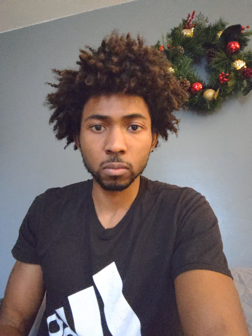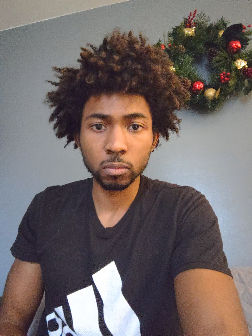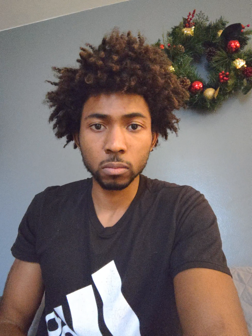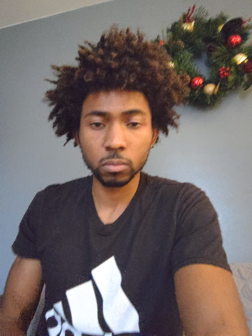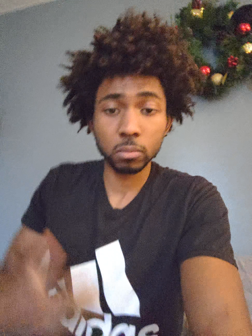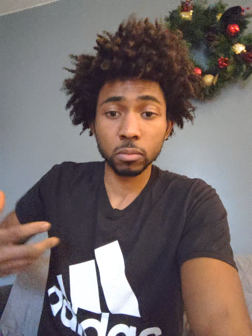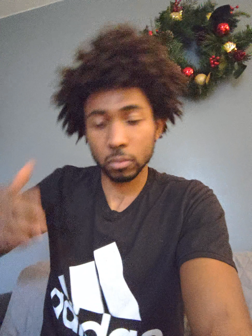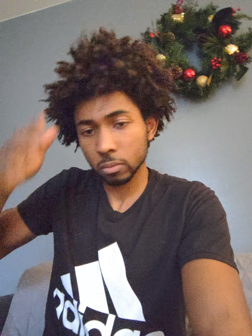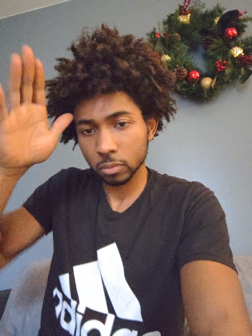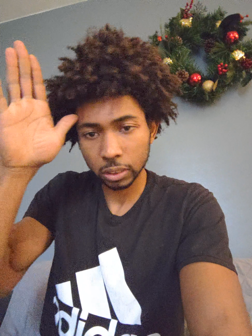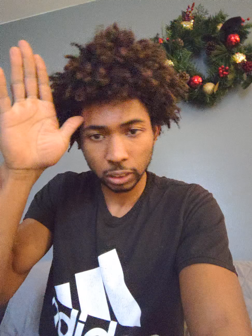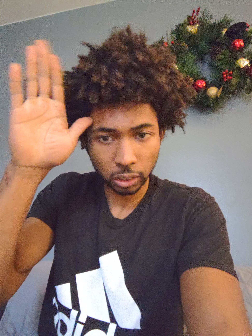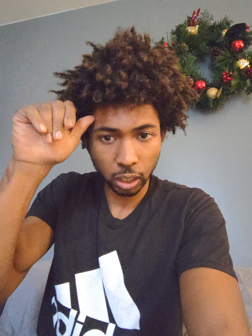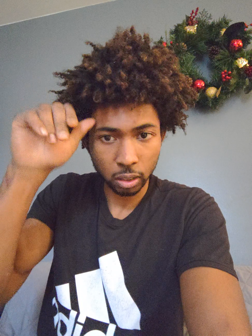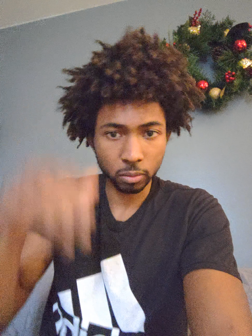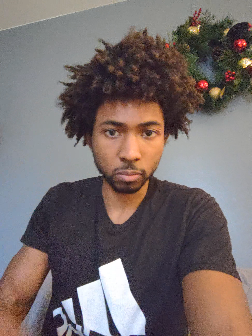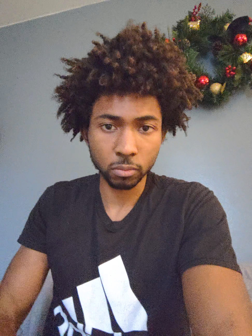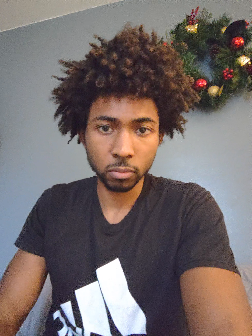donkey